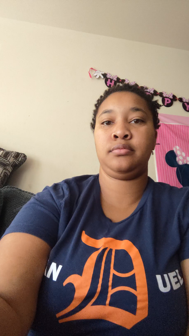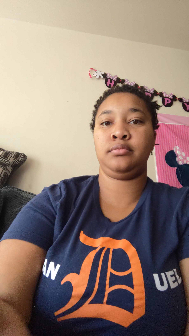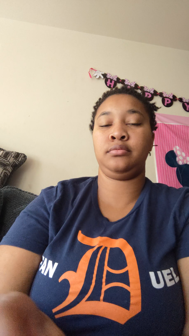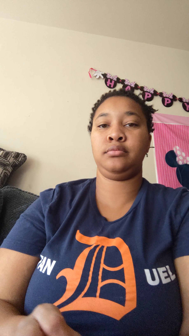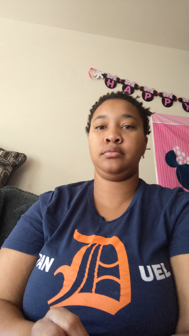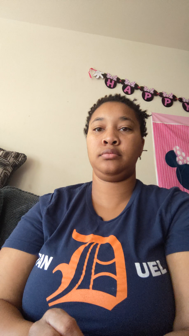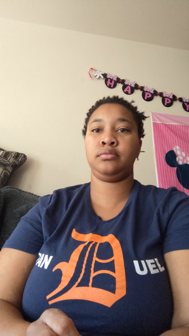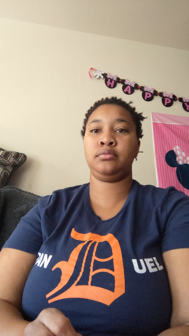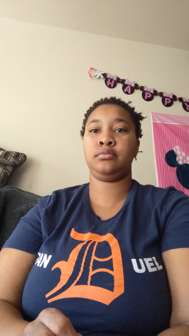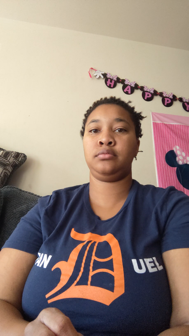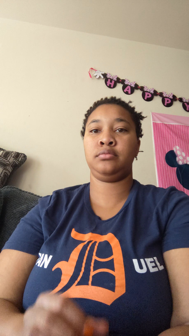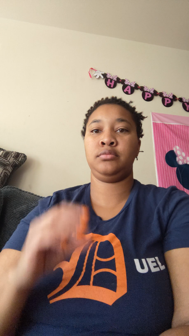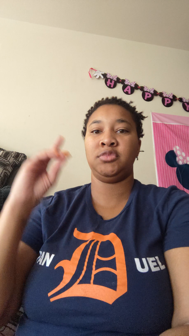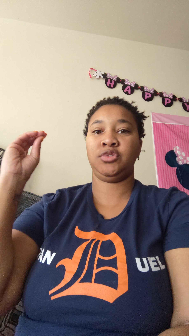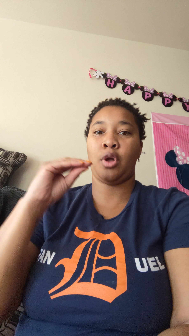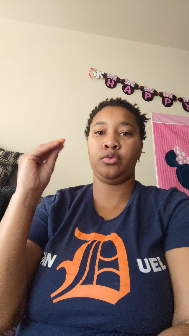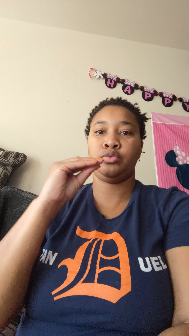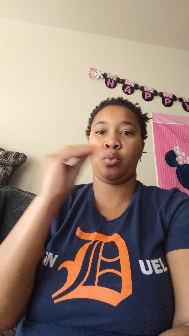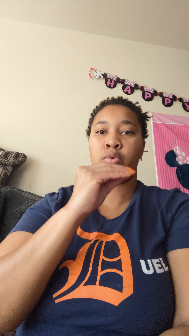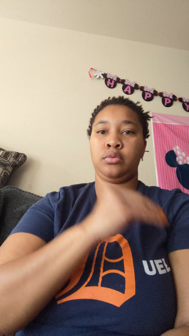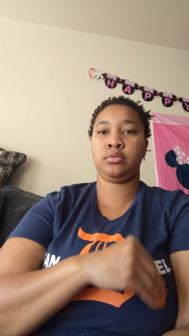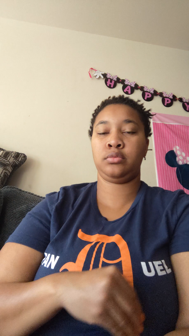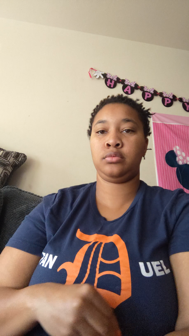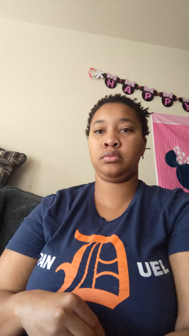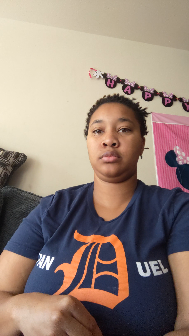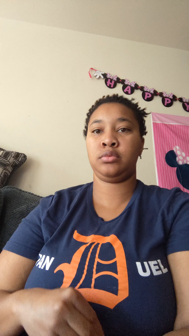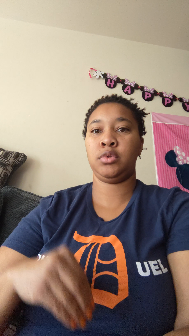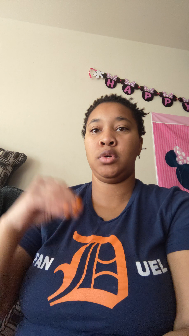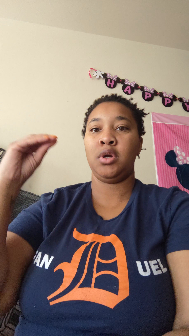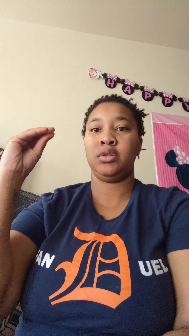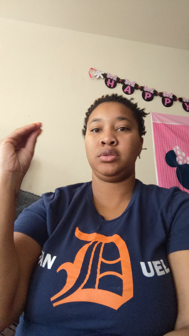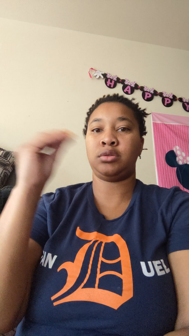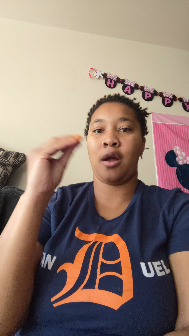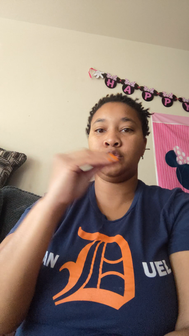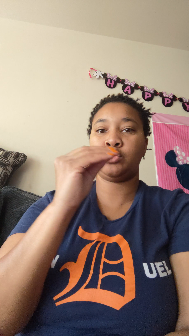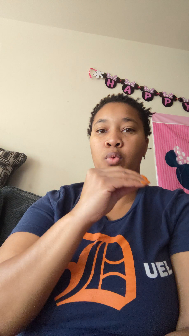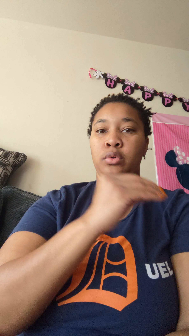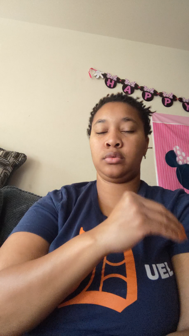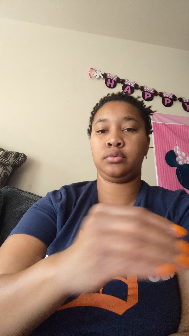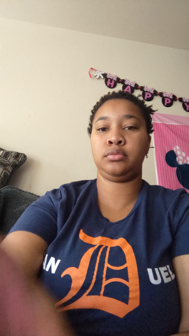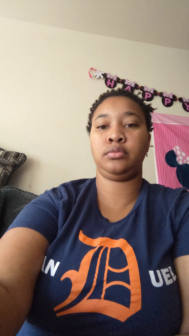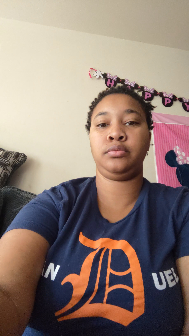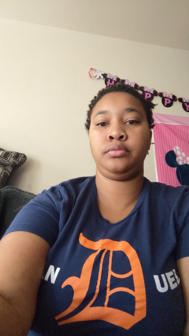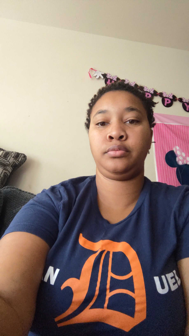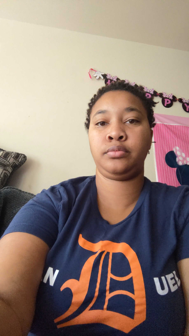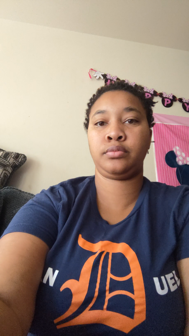dinosaur